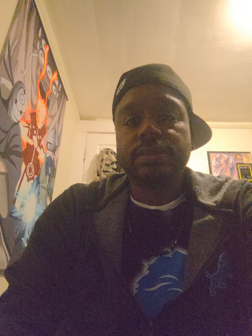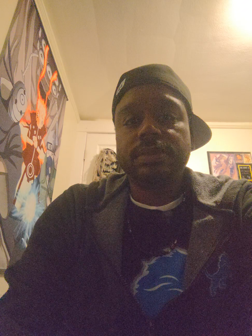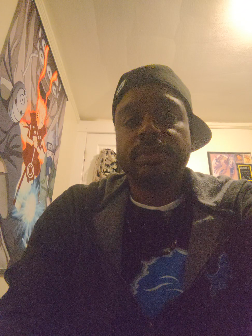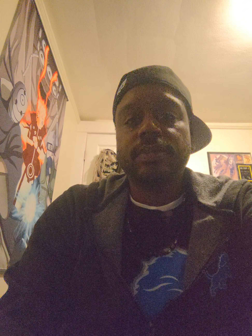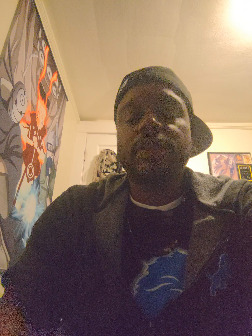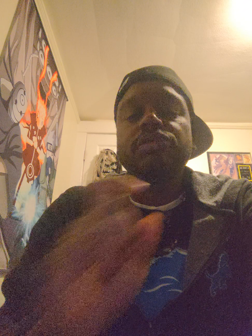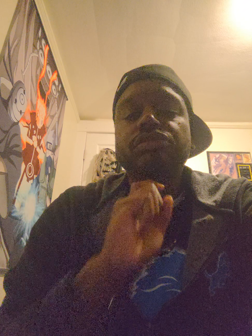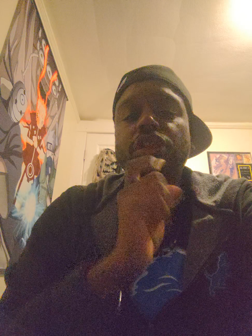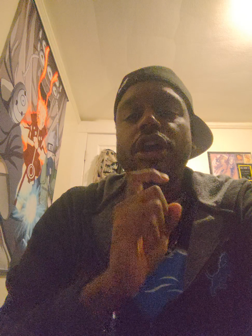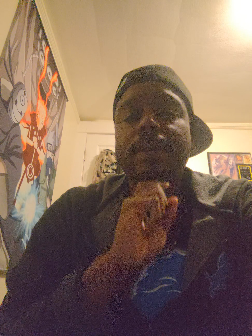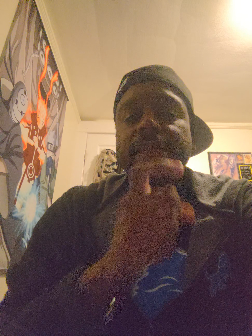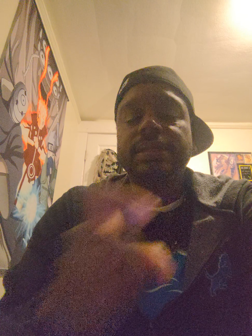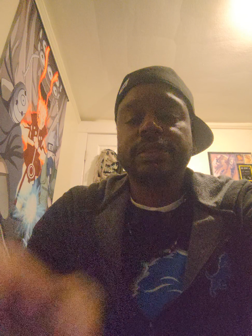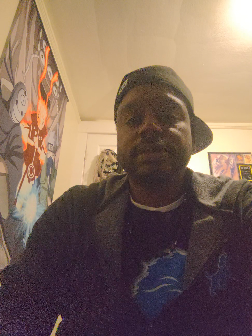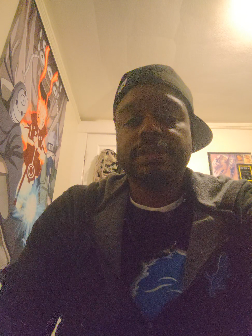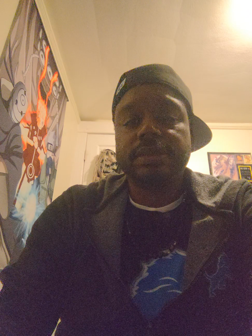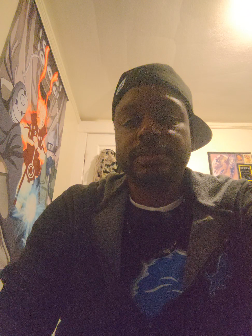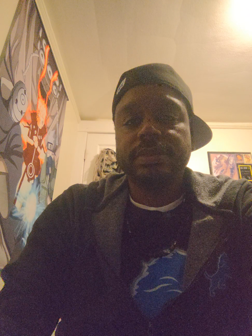garbage